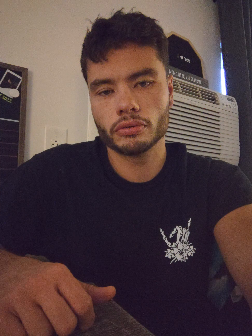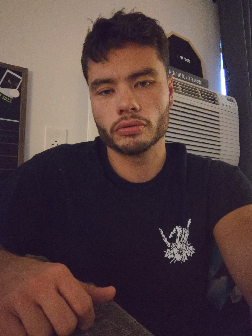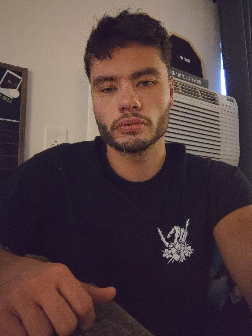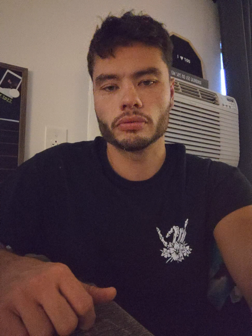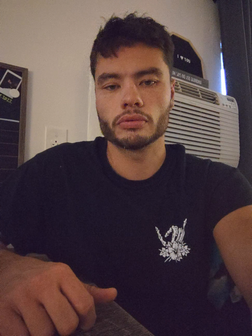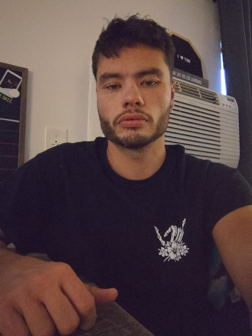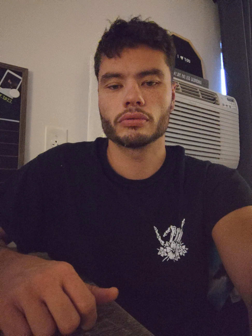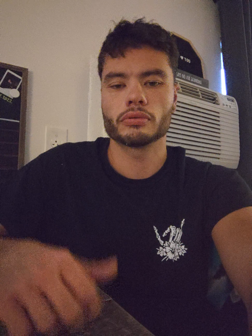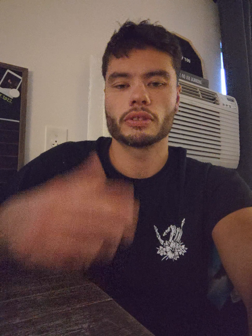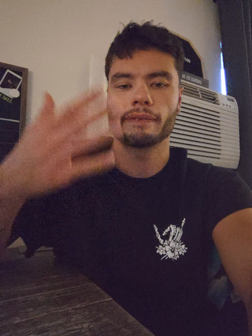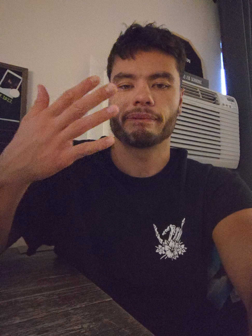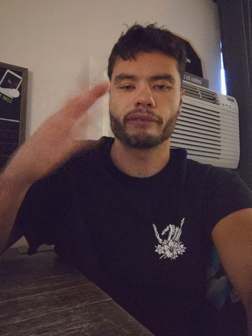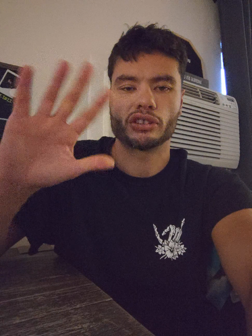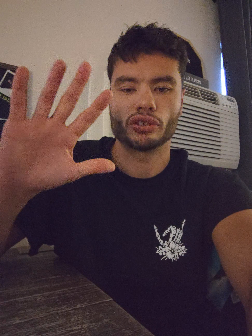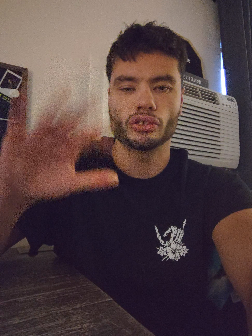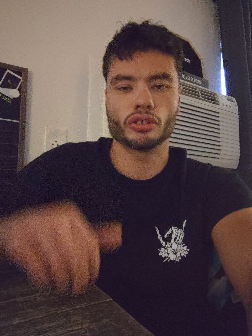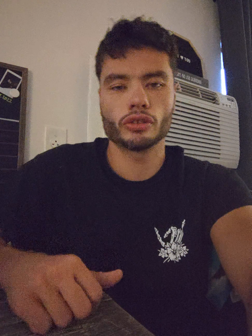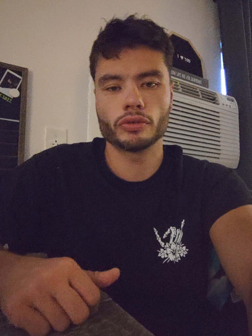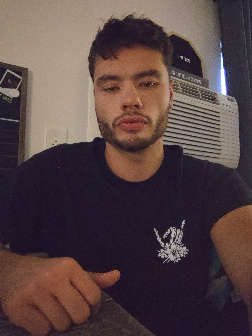finish